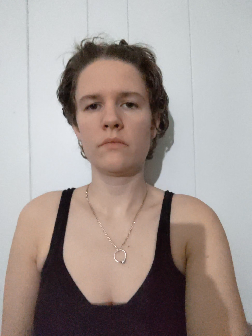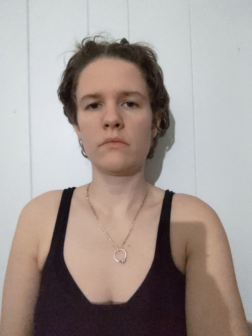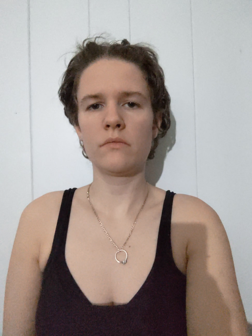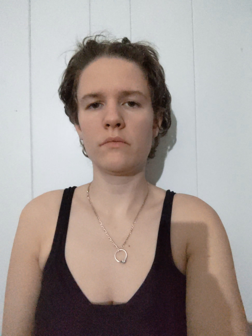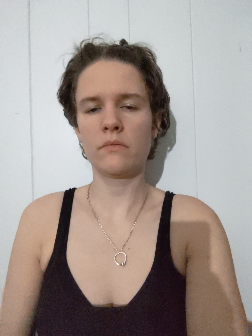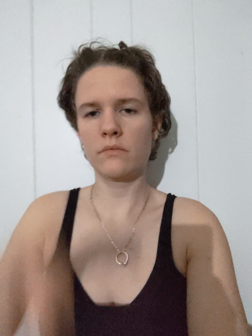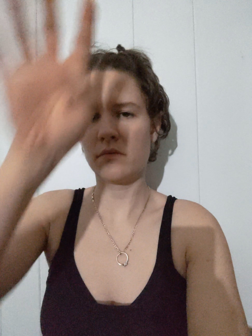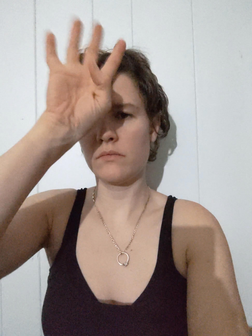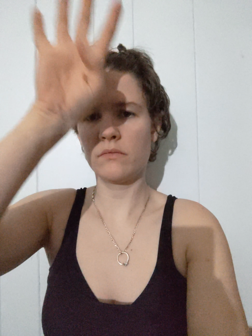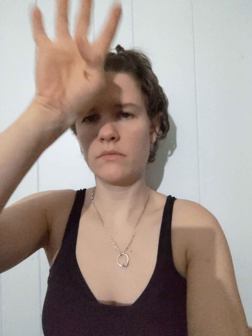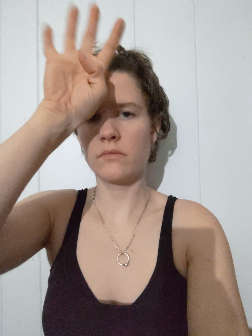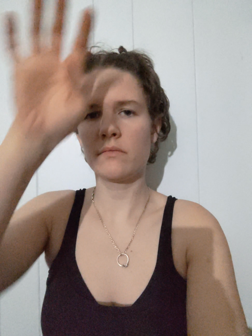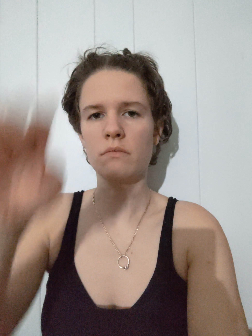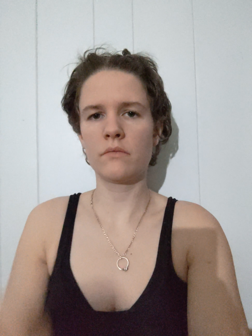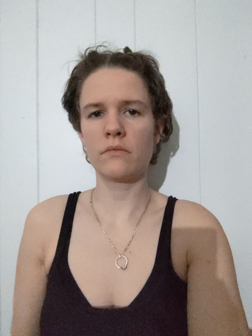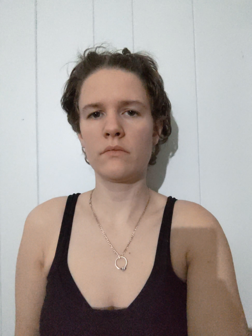fireman